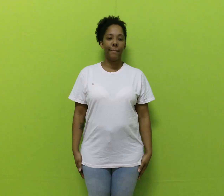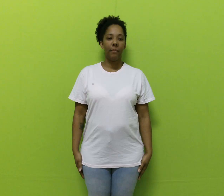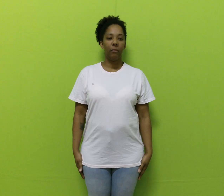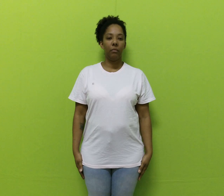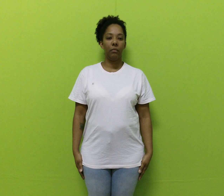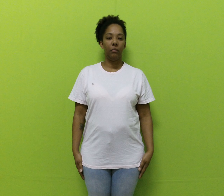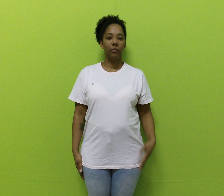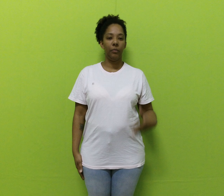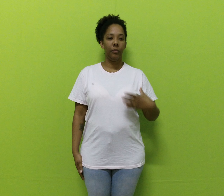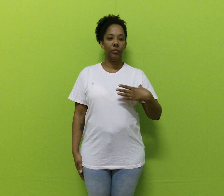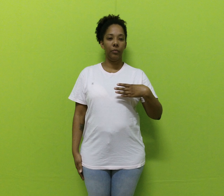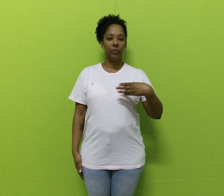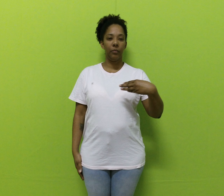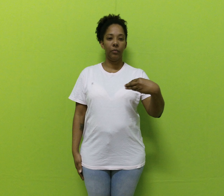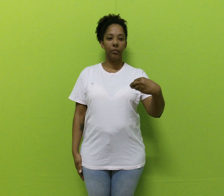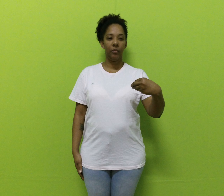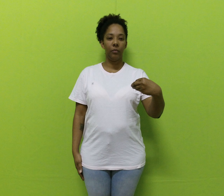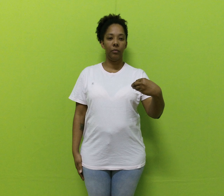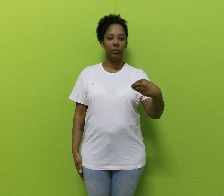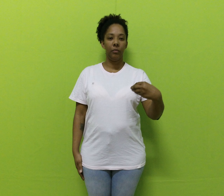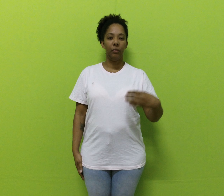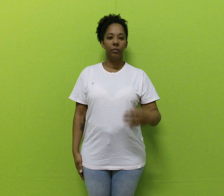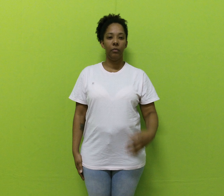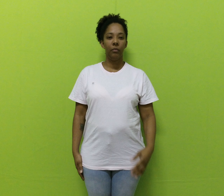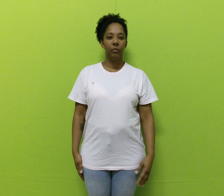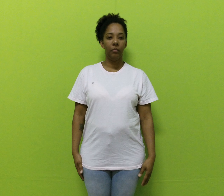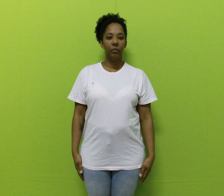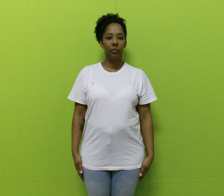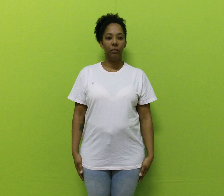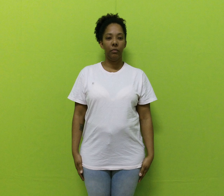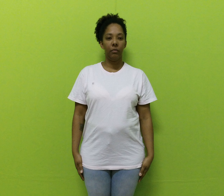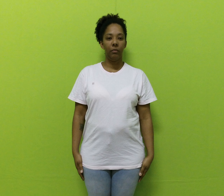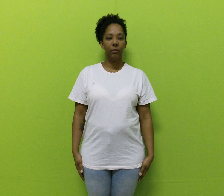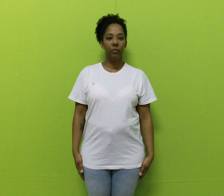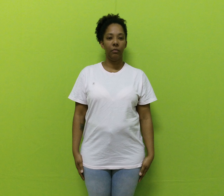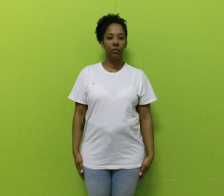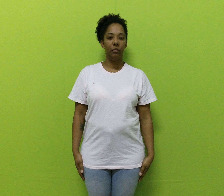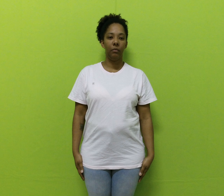filho